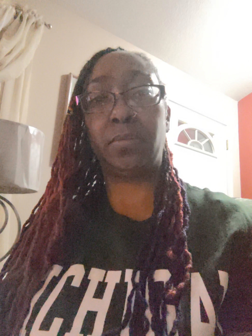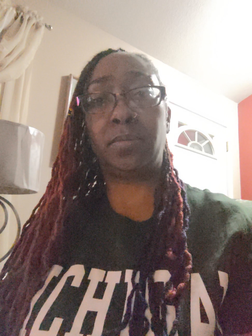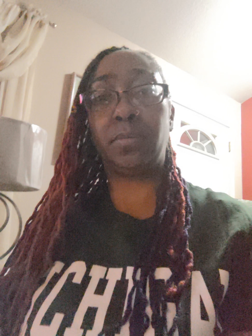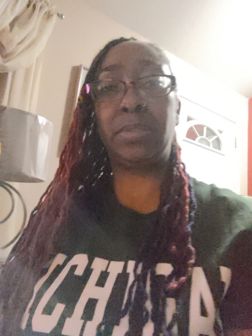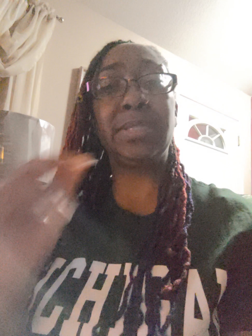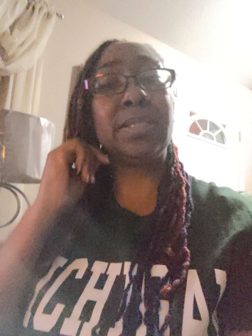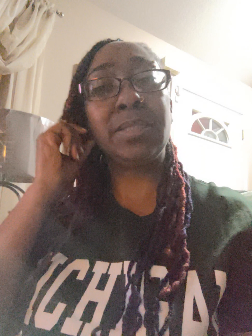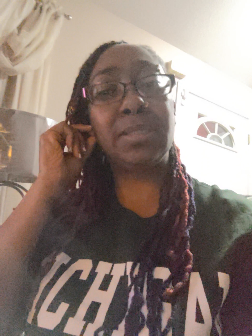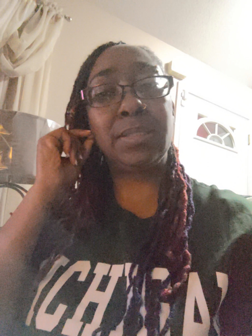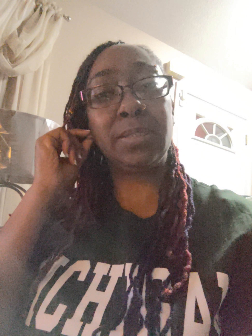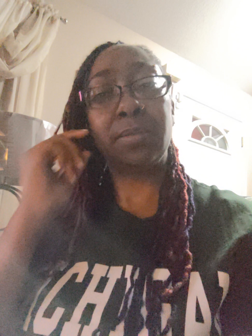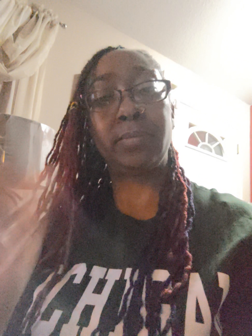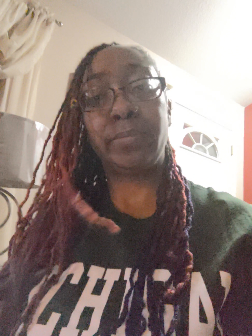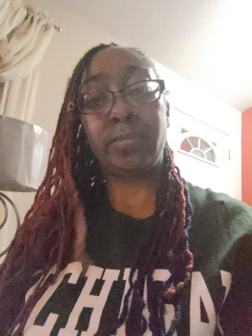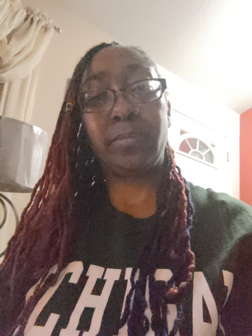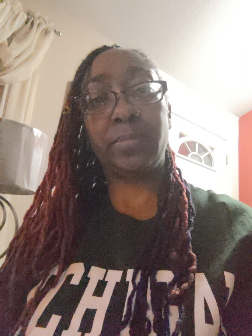ear